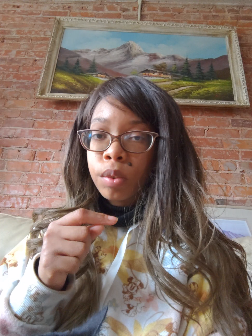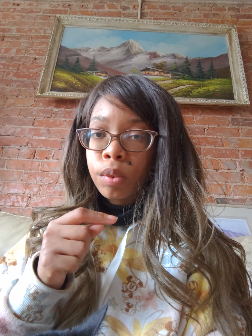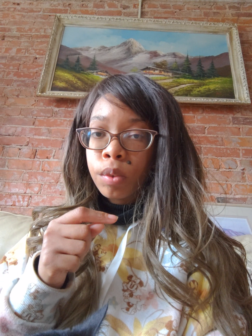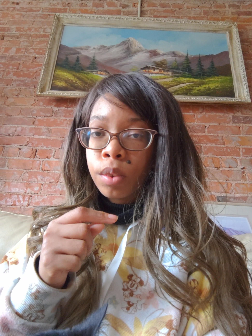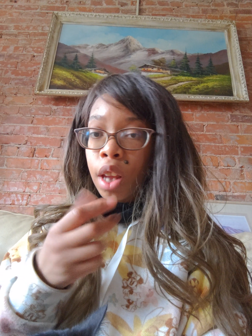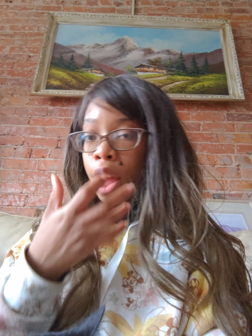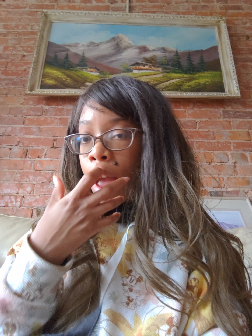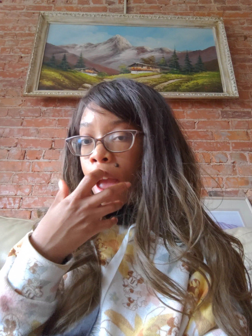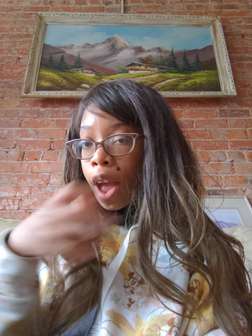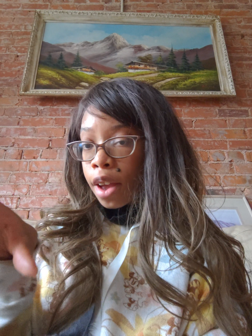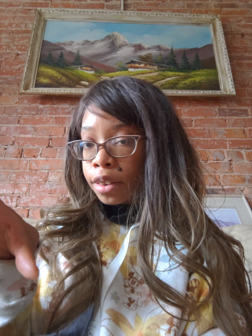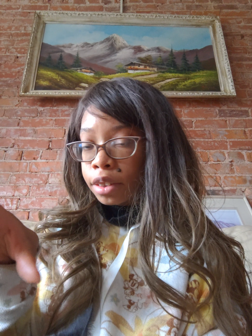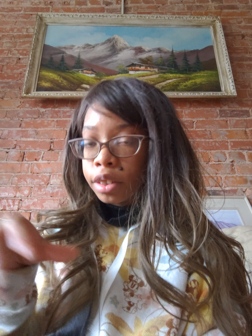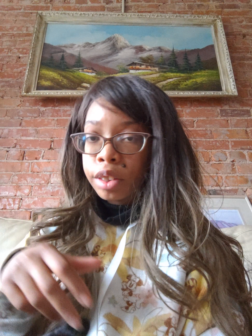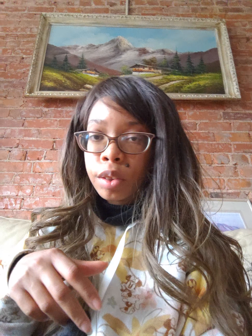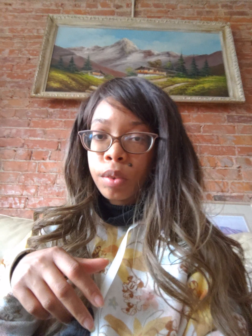hot